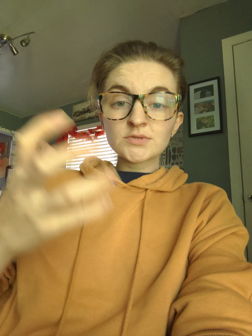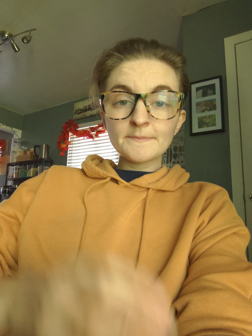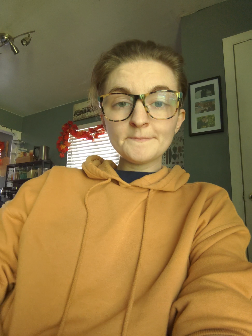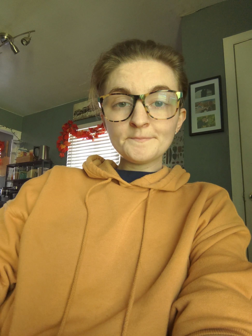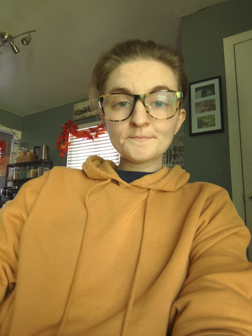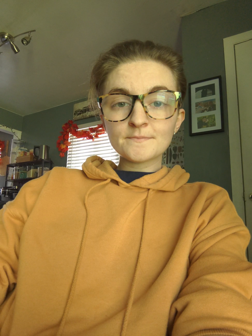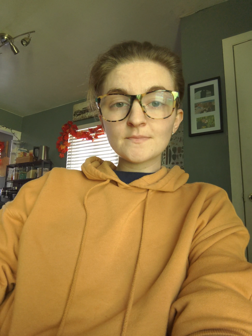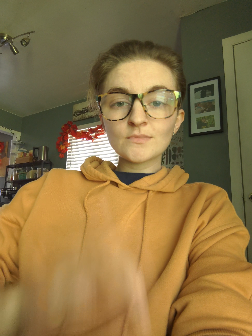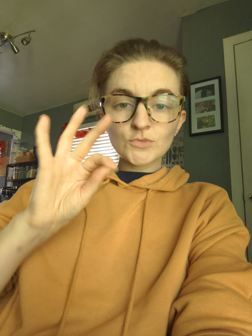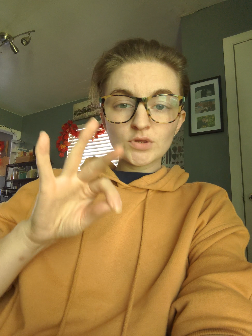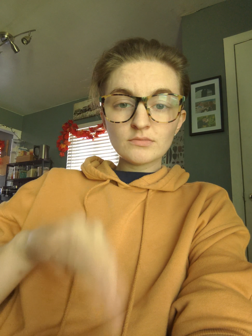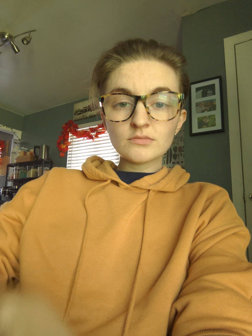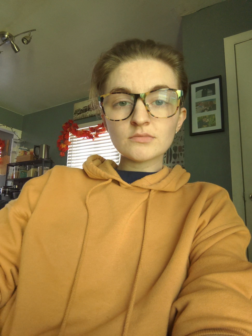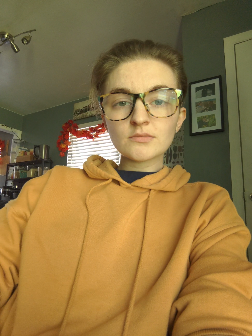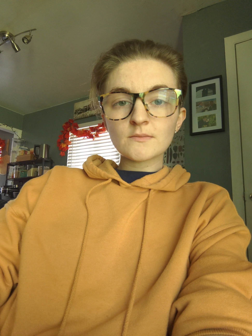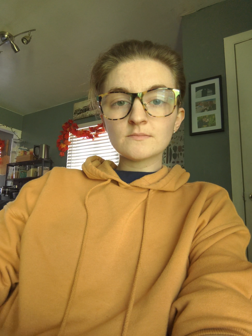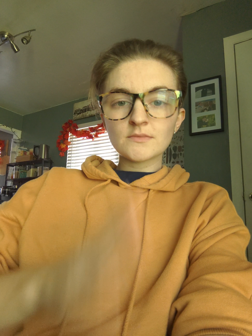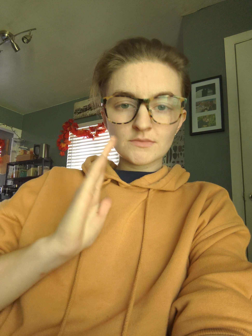fit